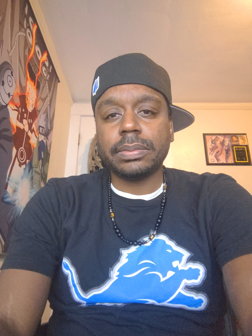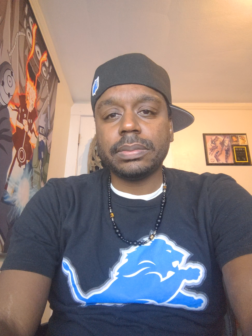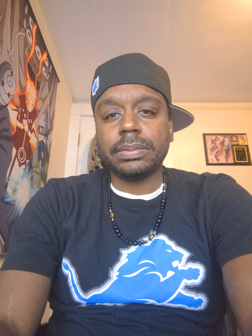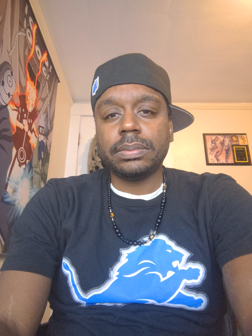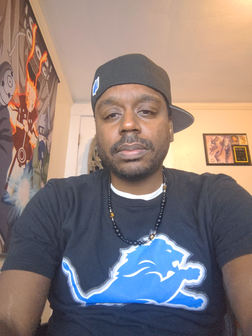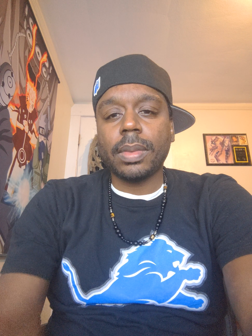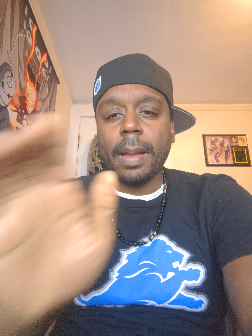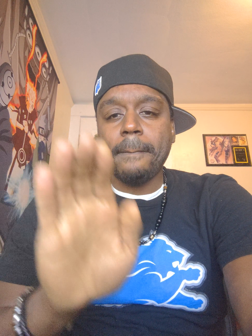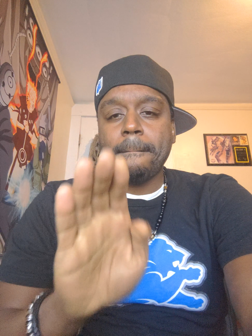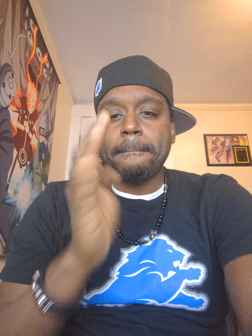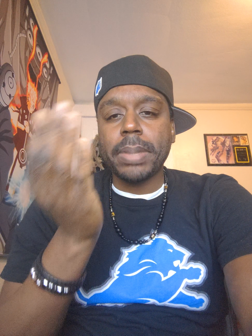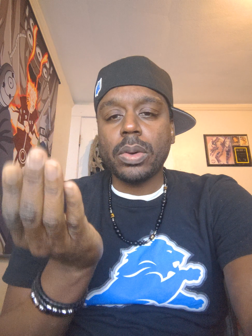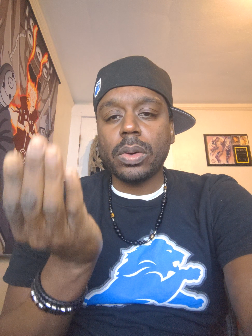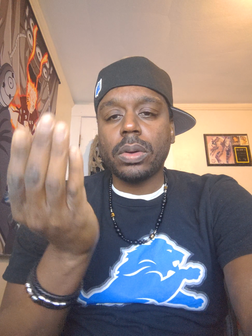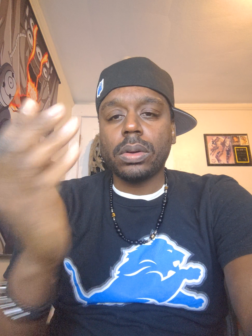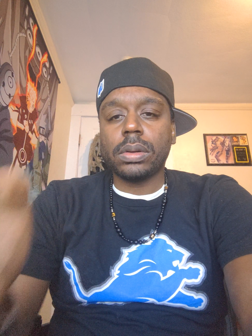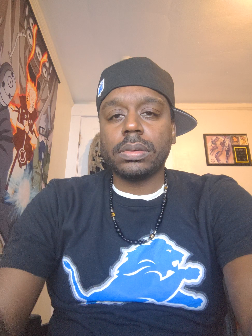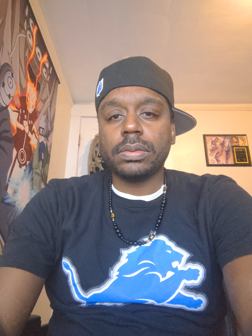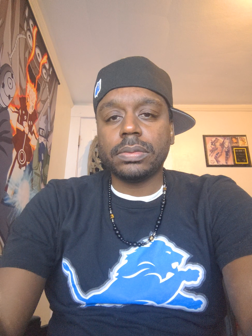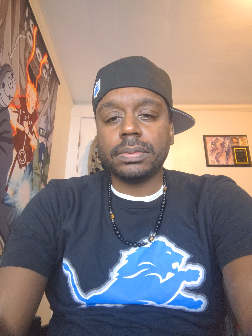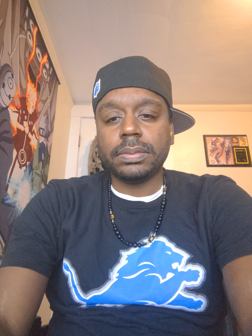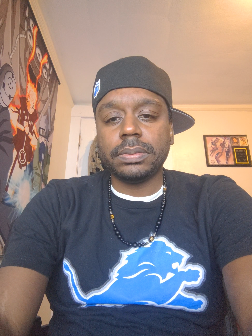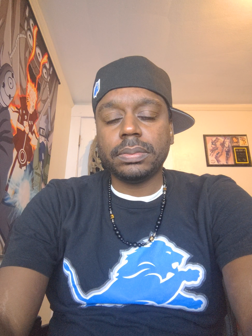book